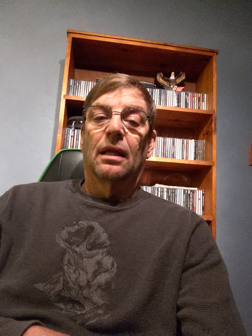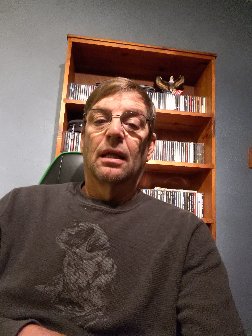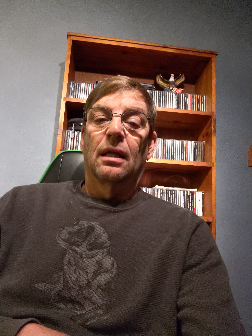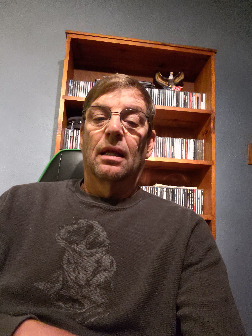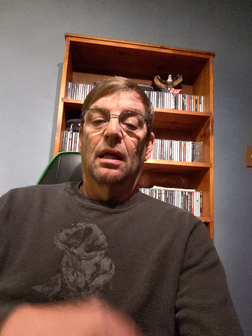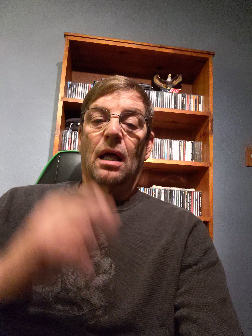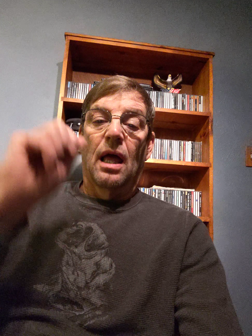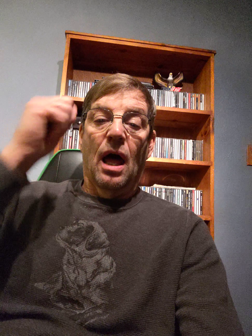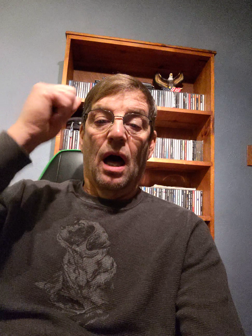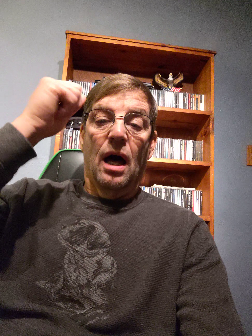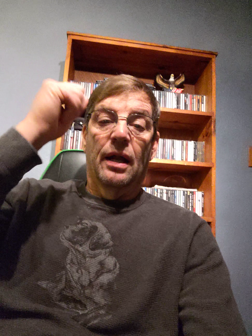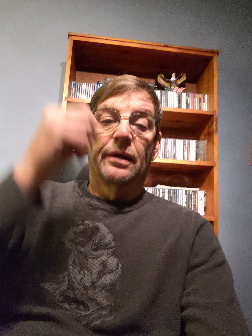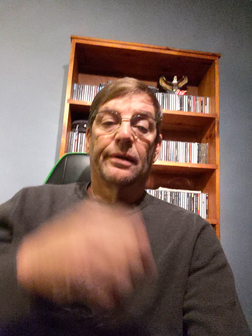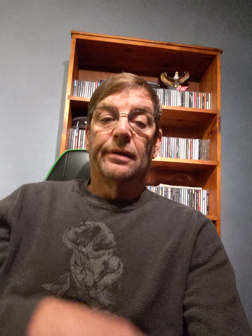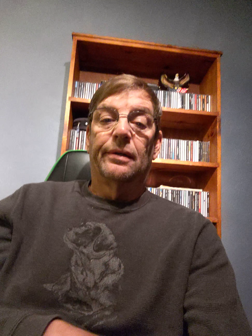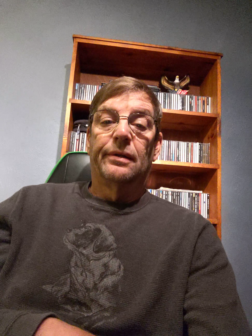aunt